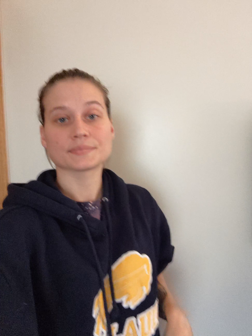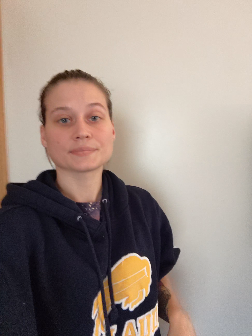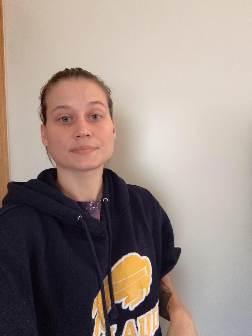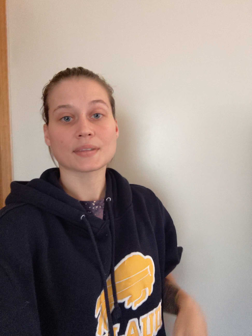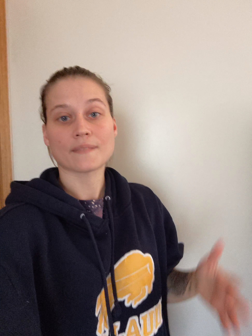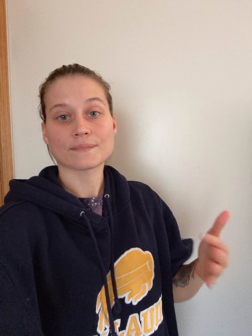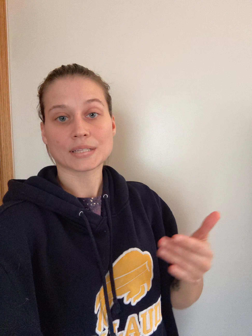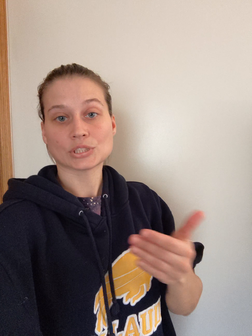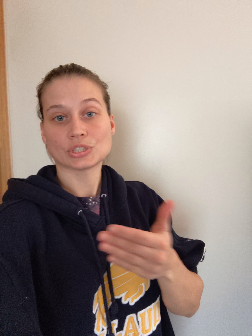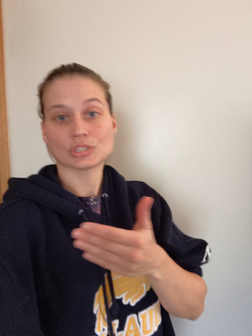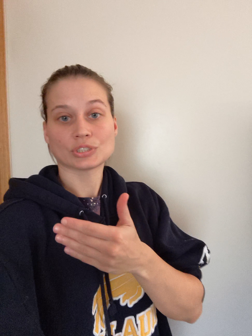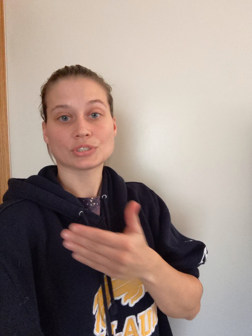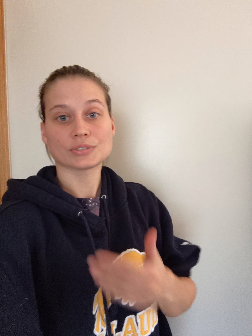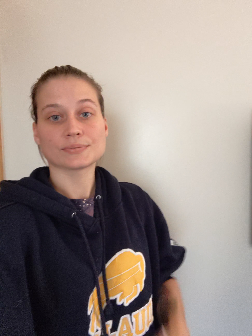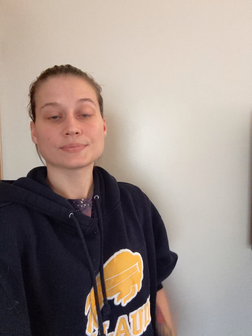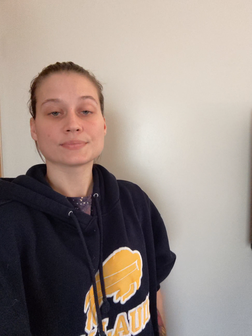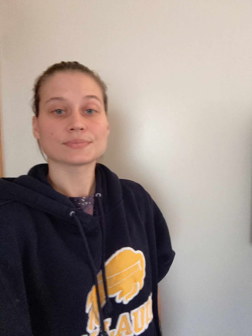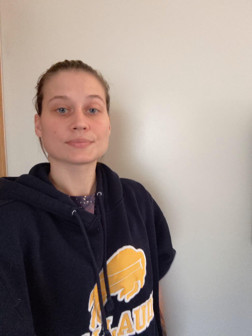fish